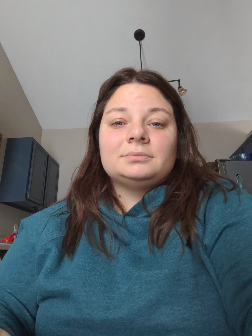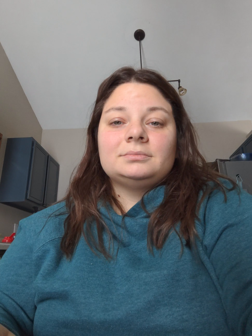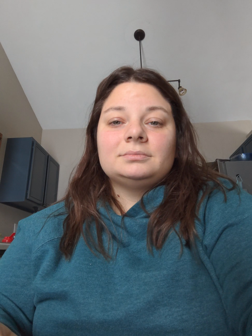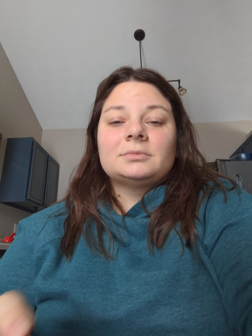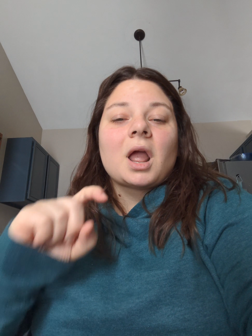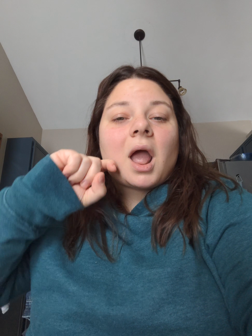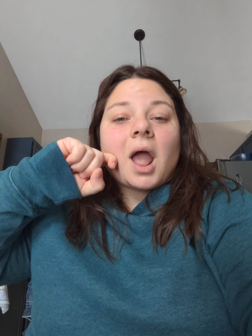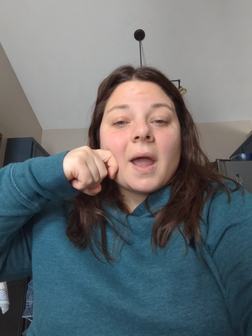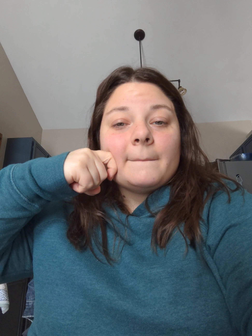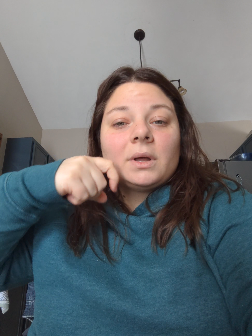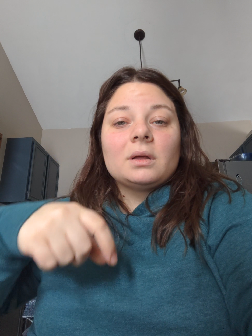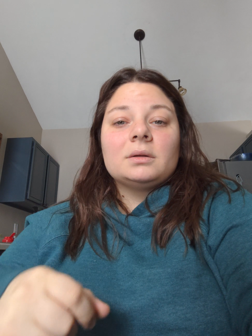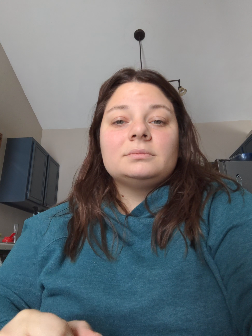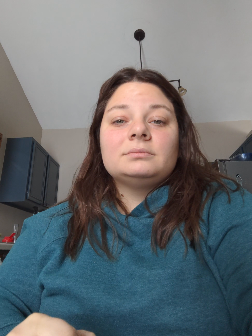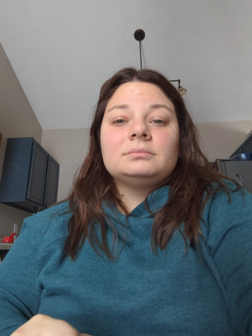apple